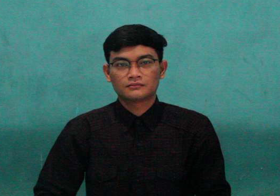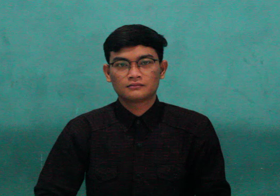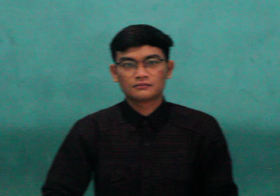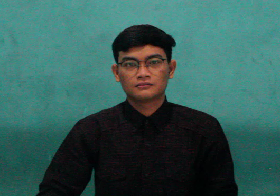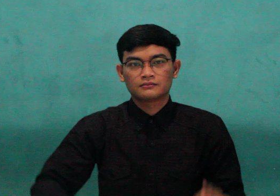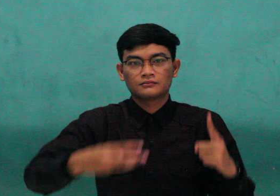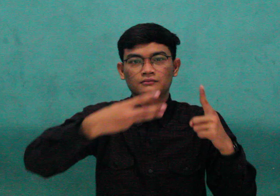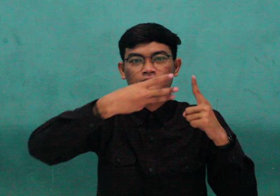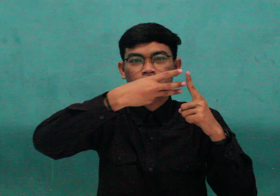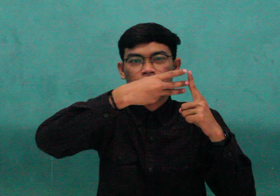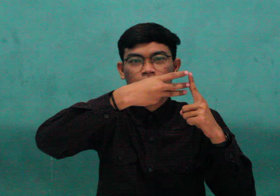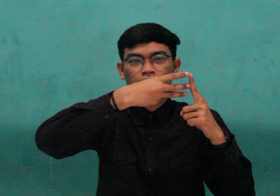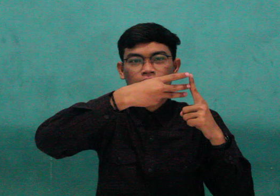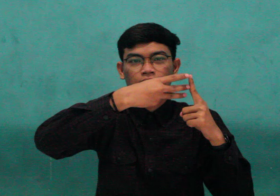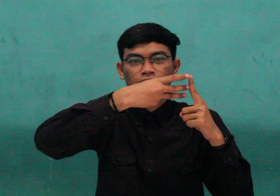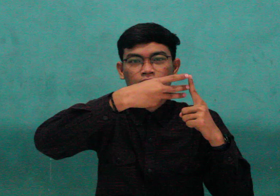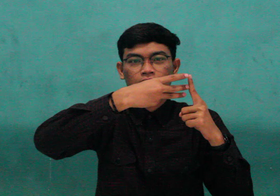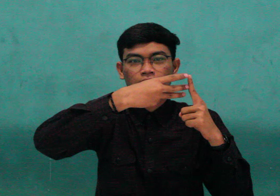B